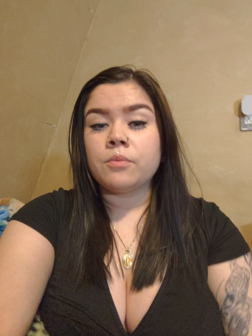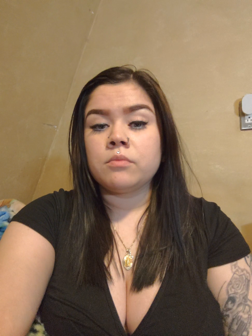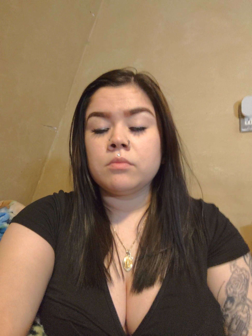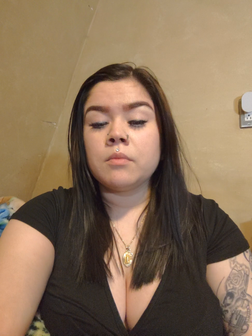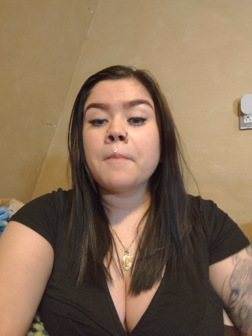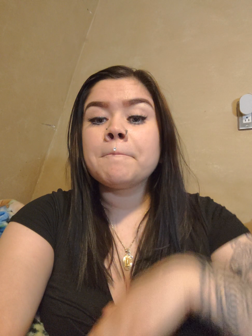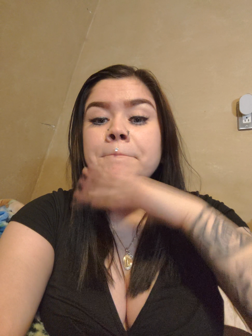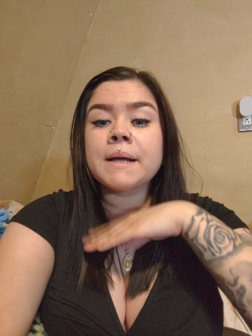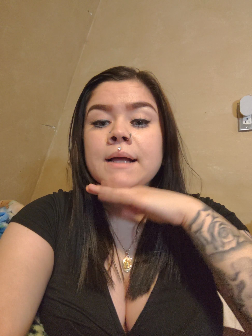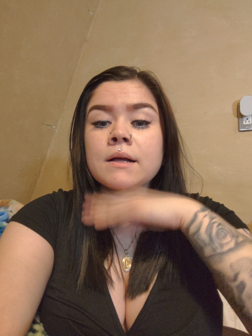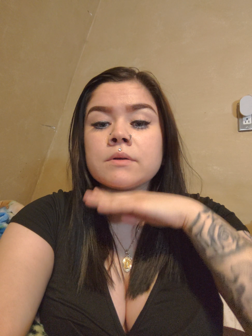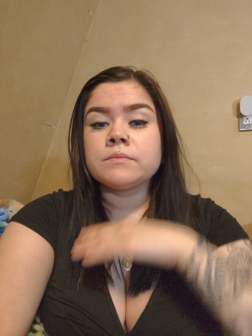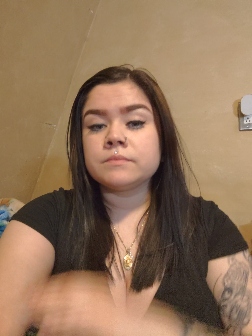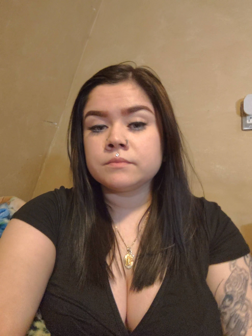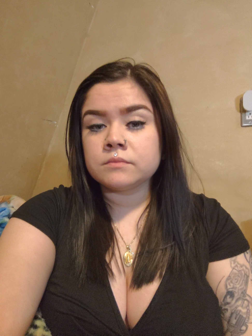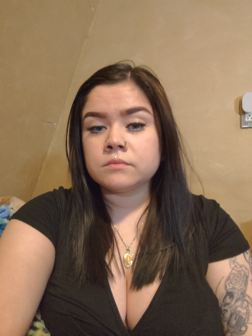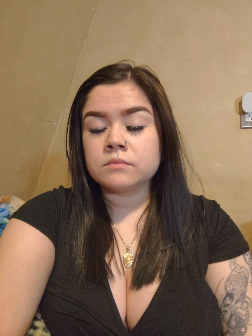pig